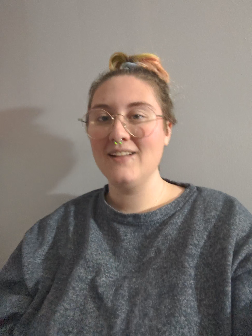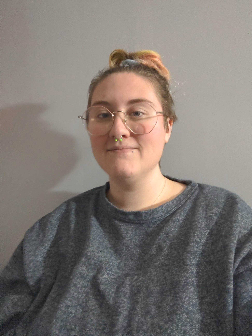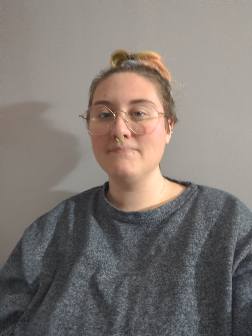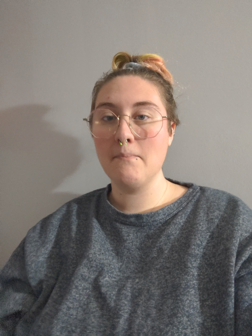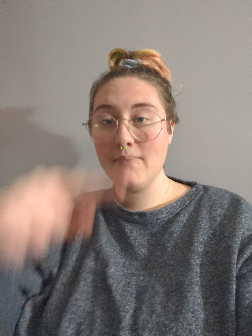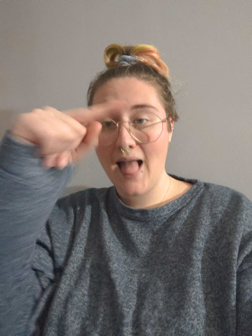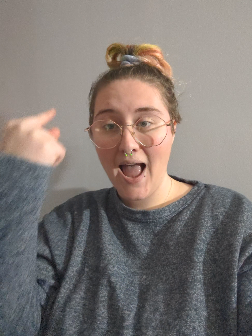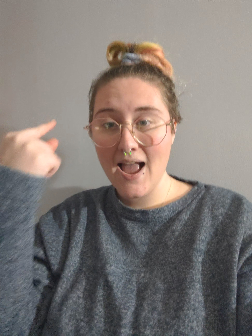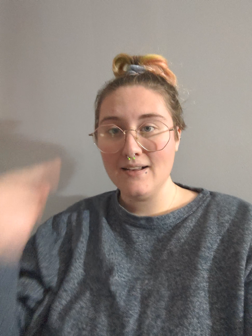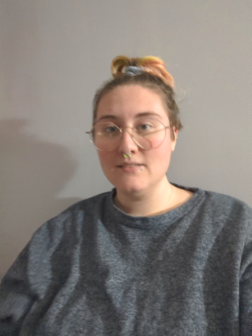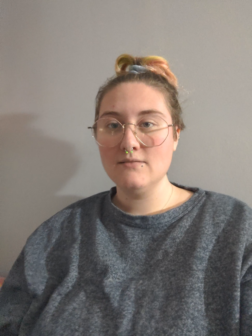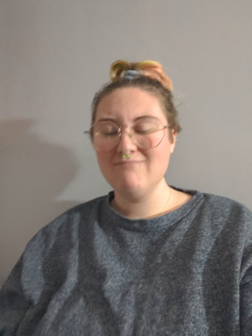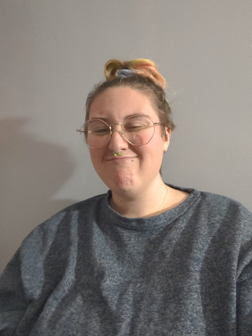black